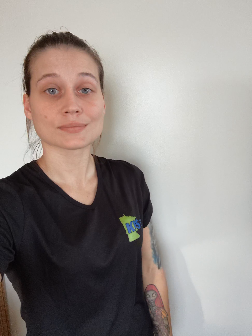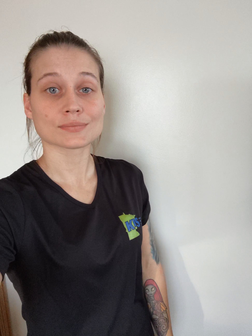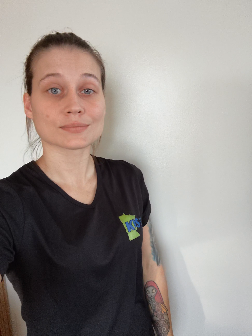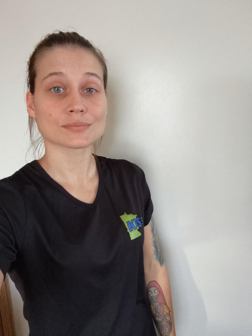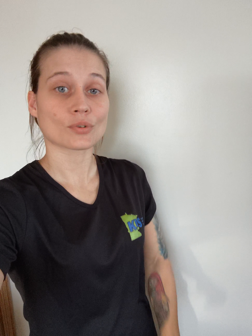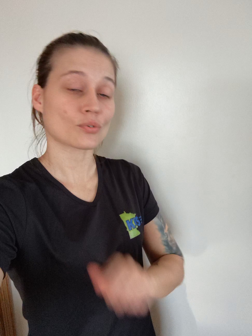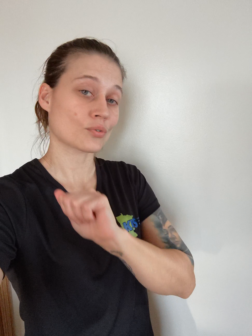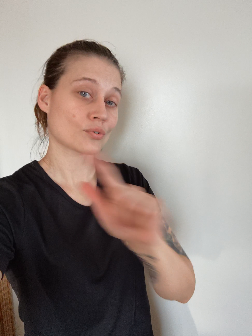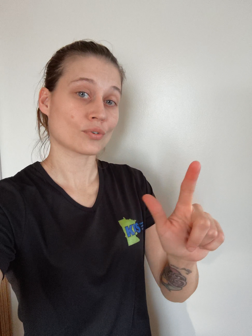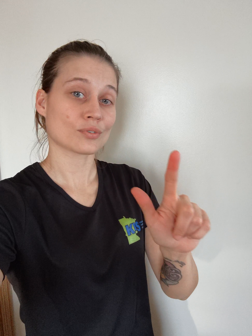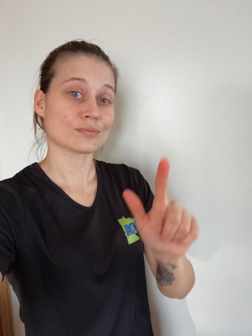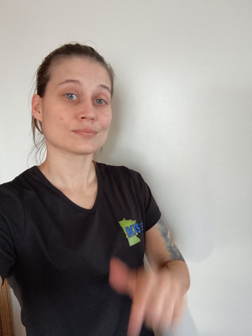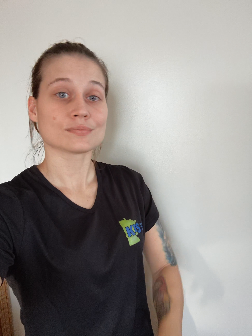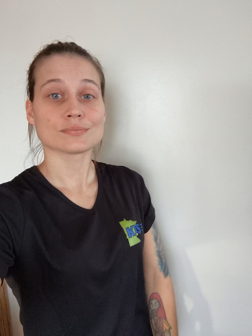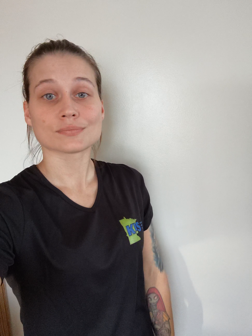all